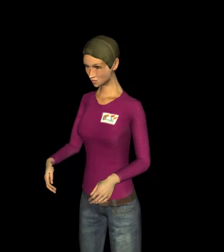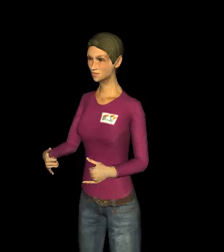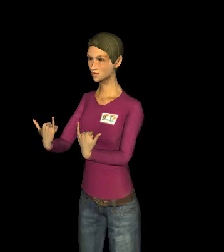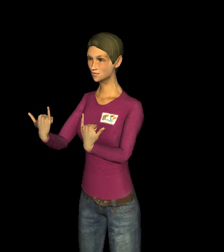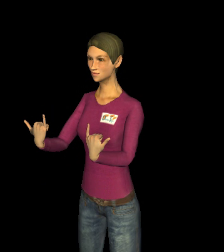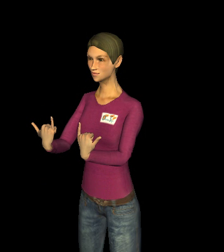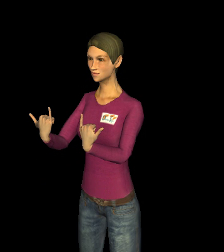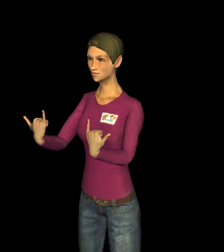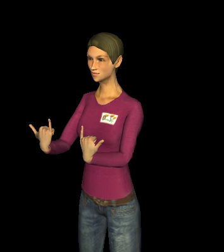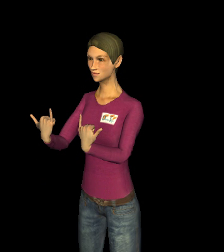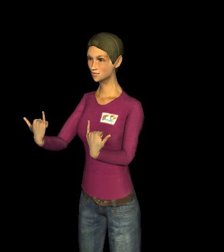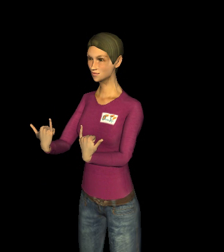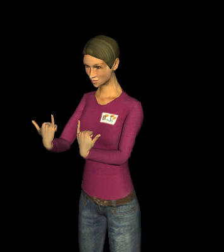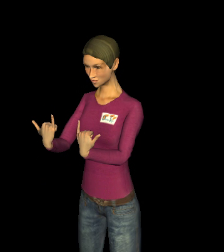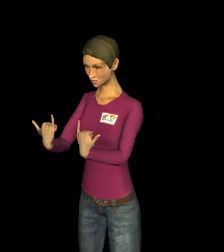لعبة